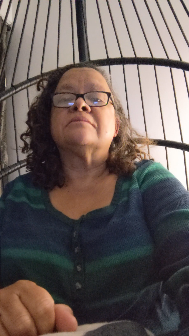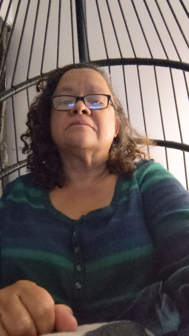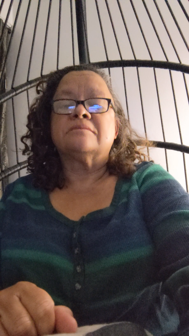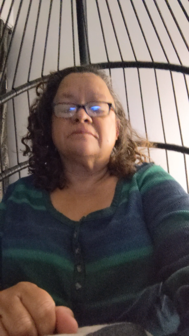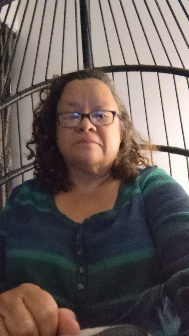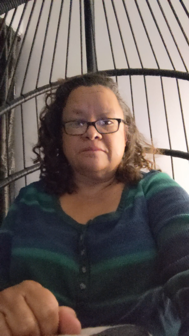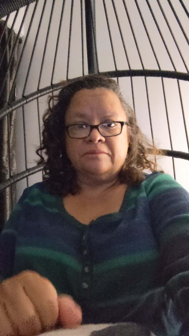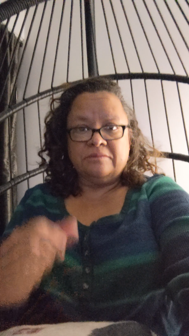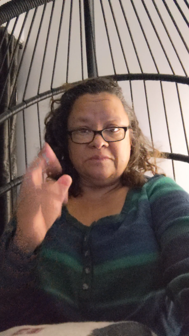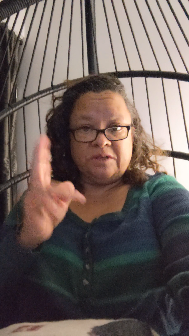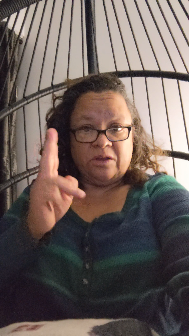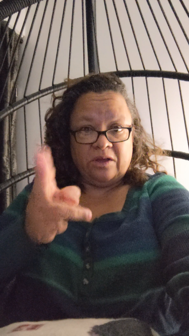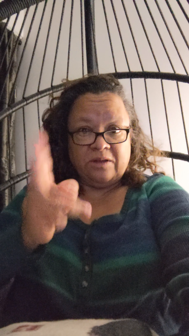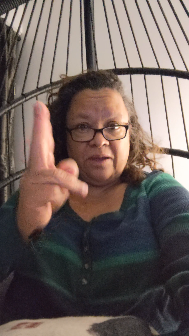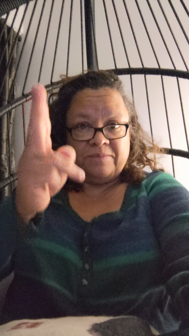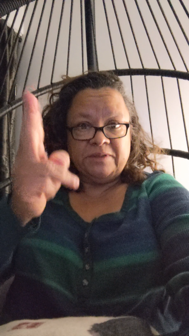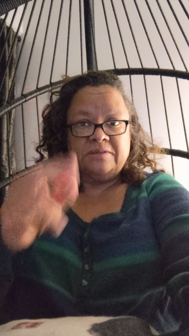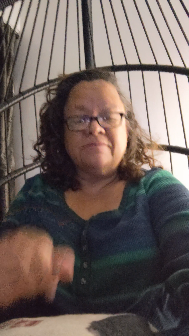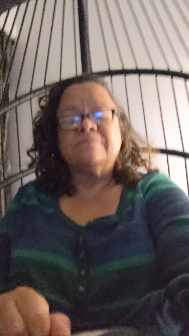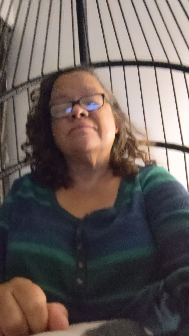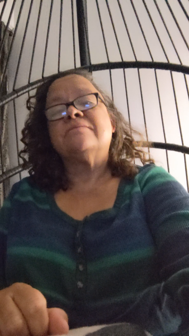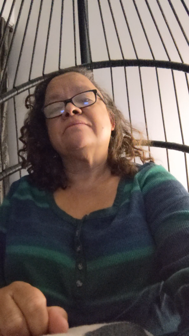hurry